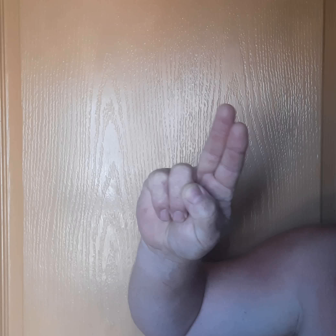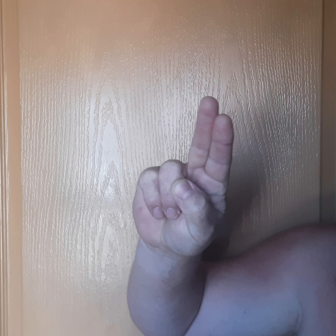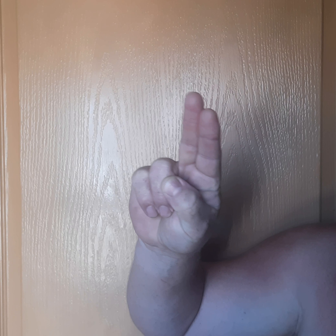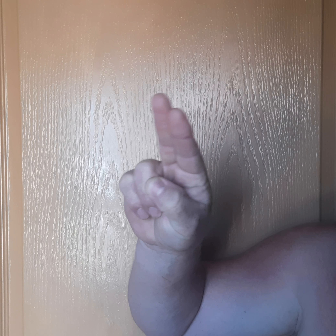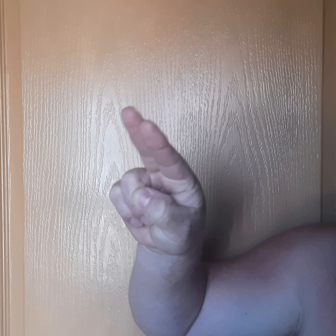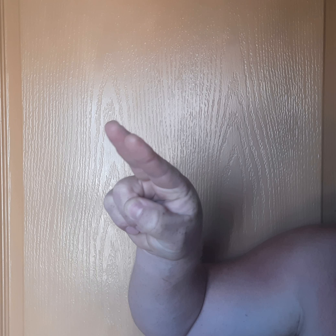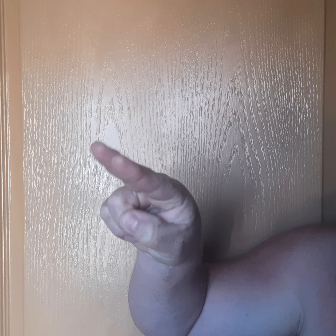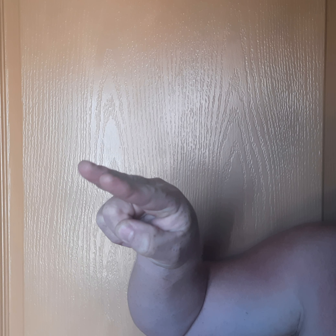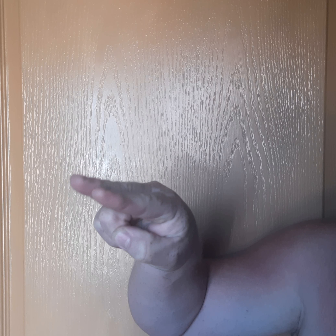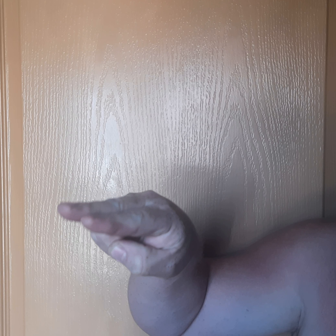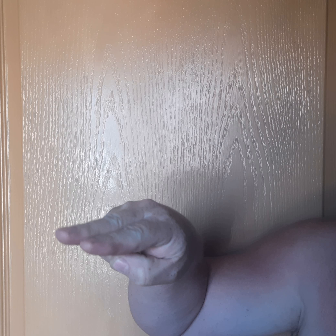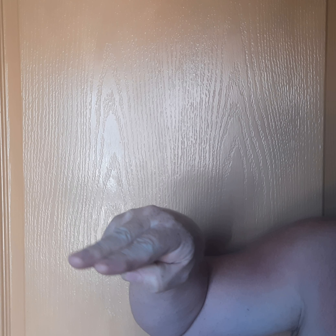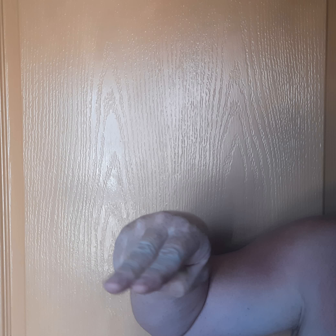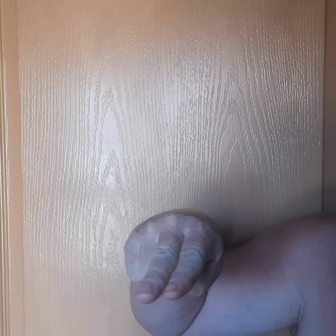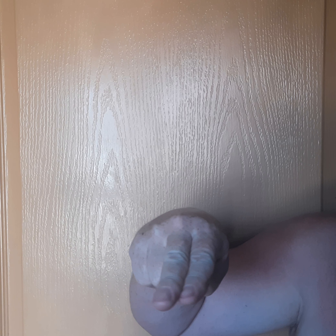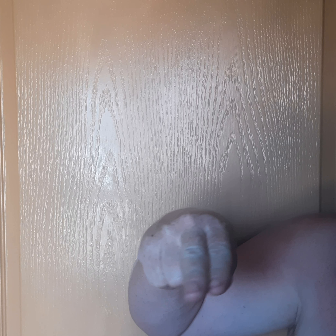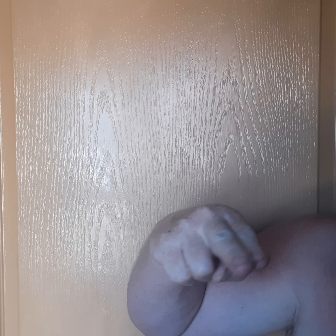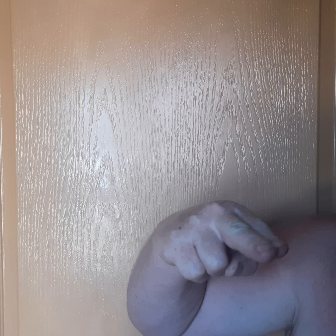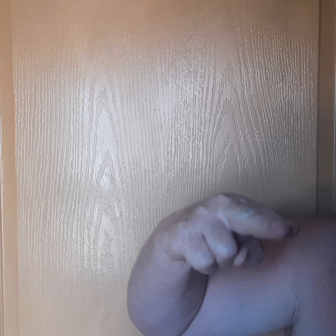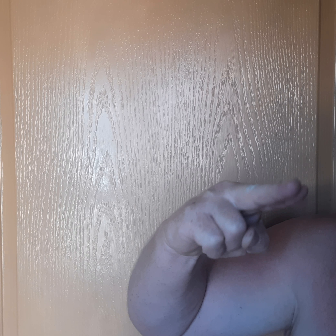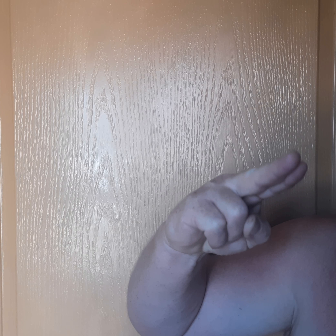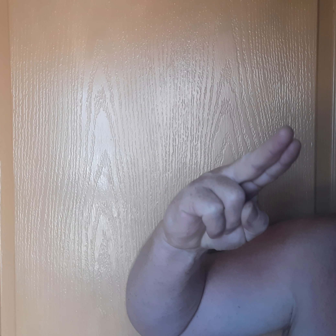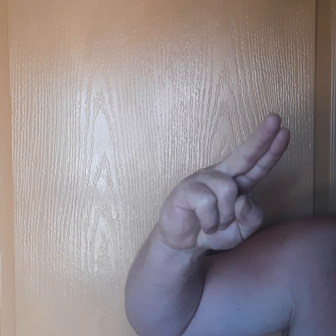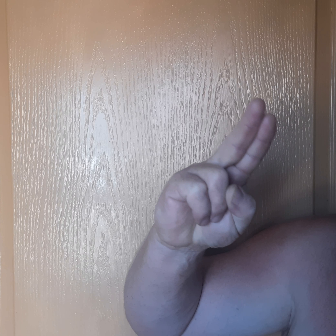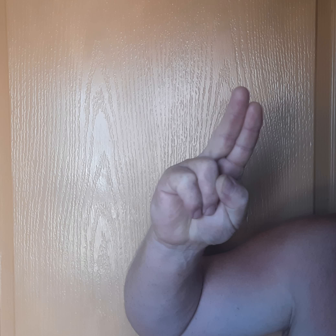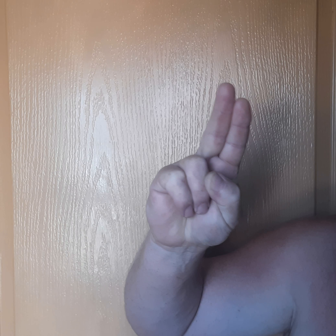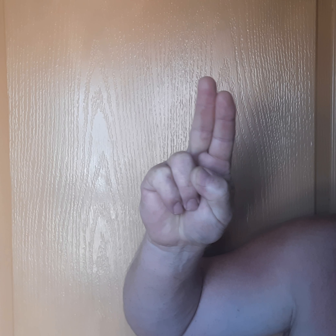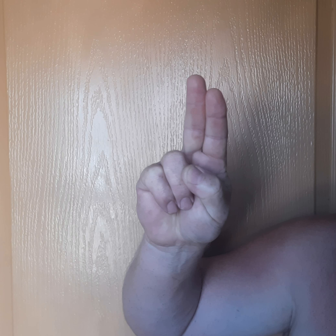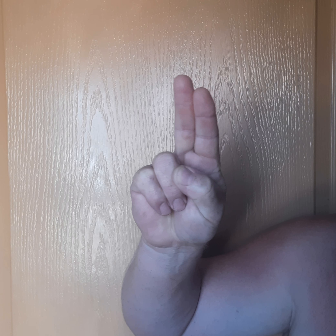Д